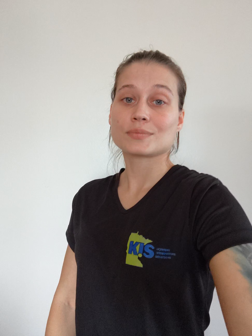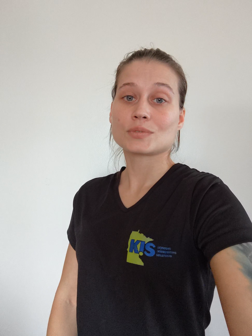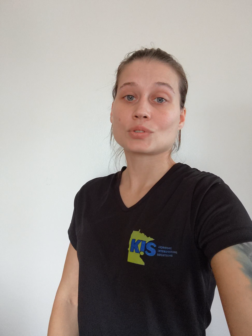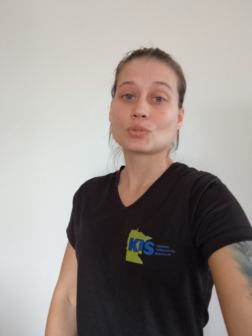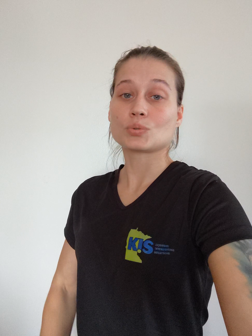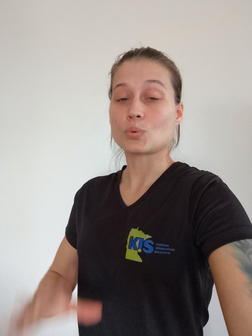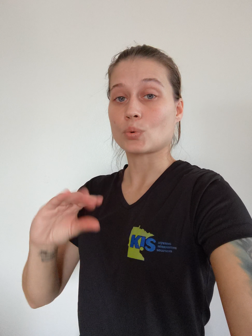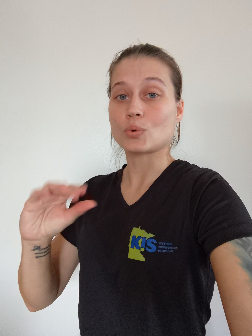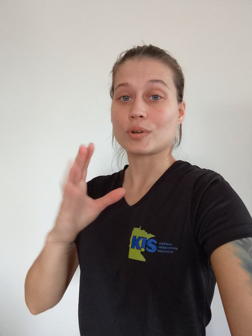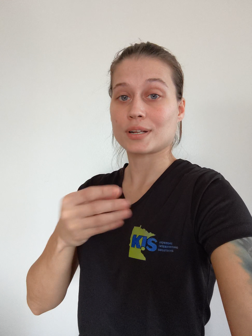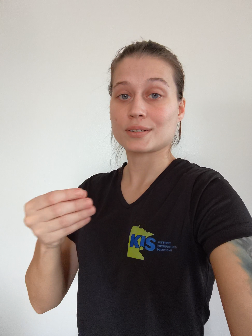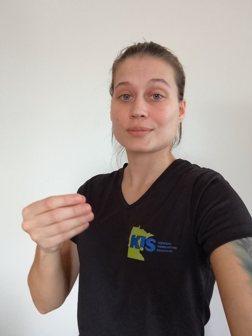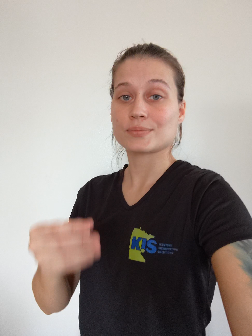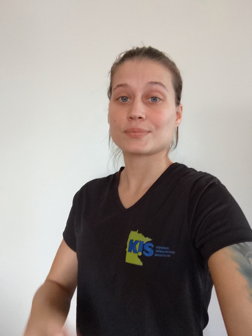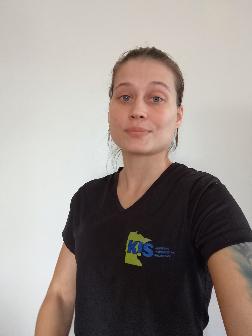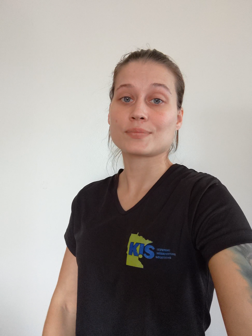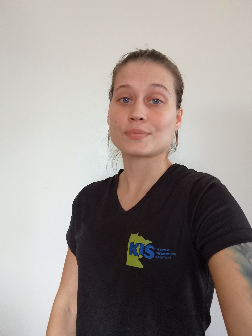story